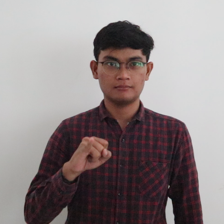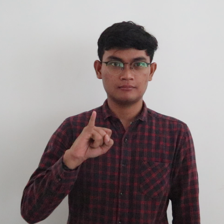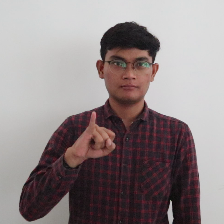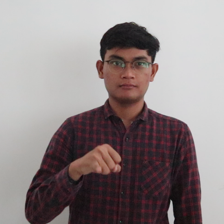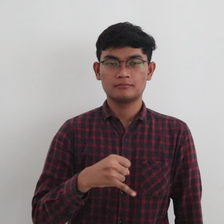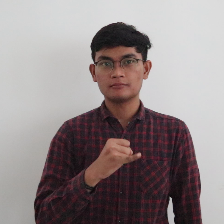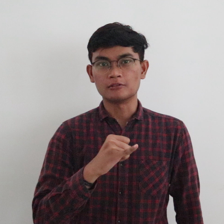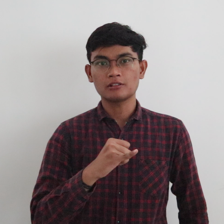J